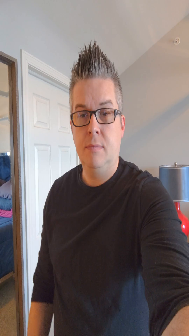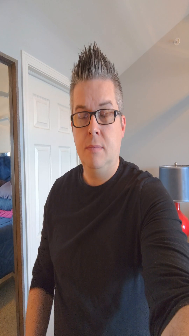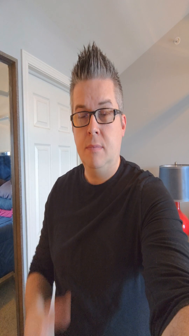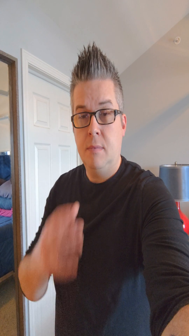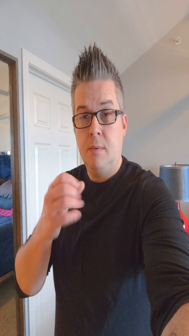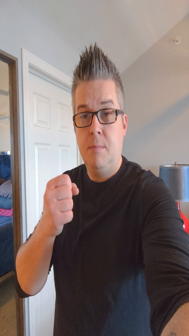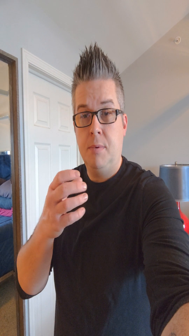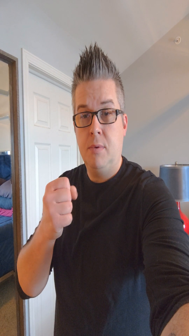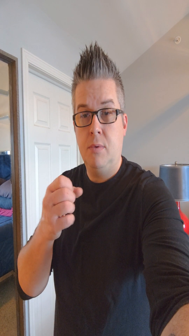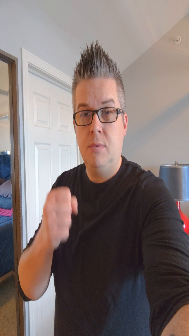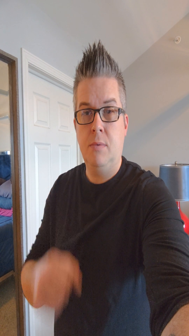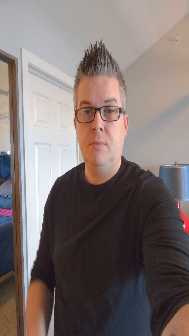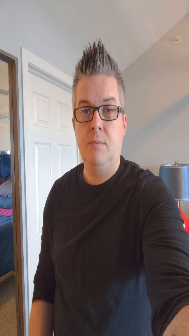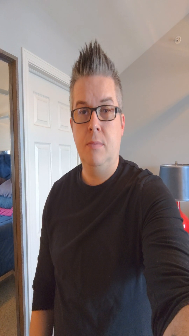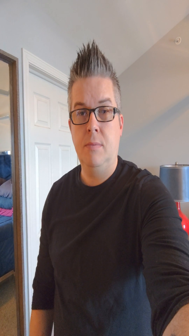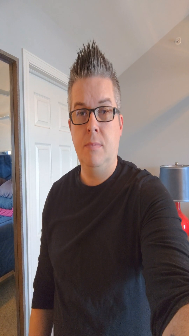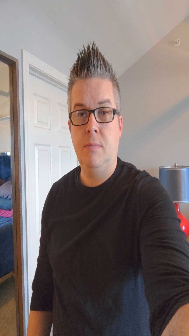milk